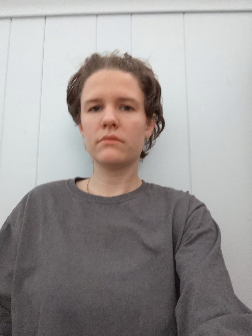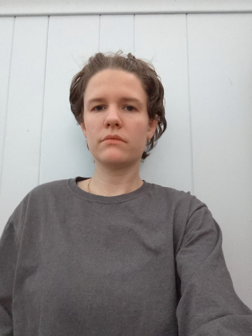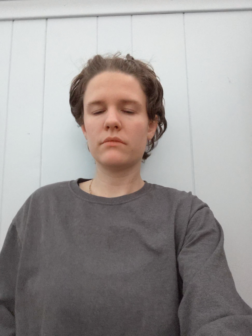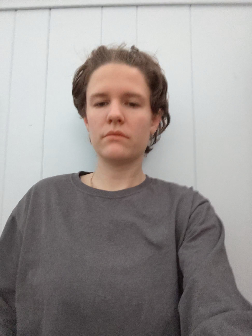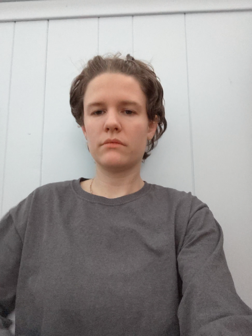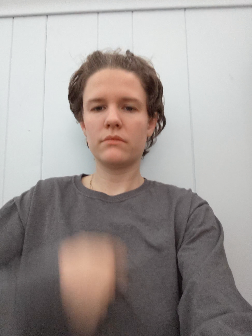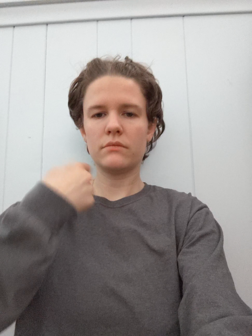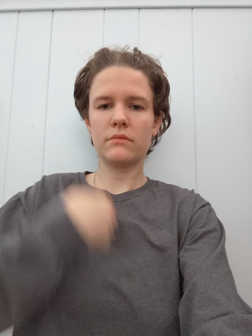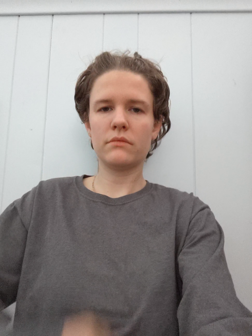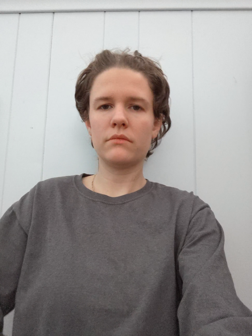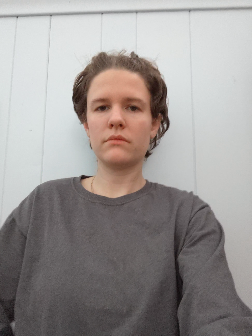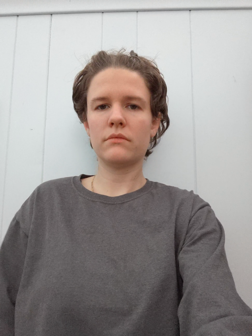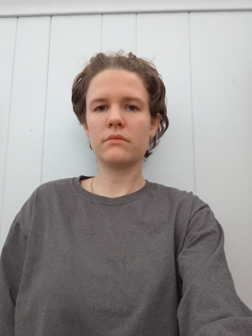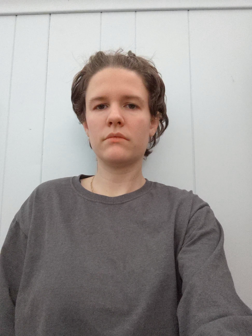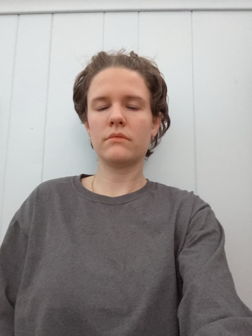zipper